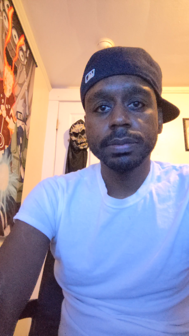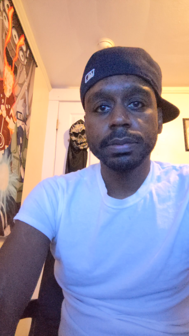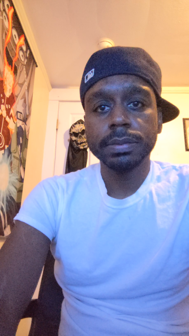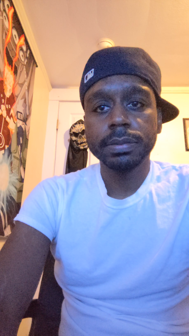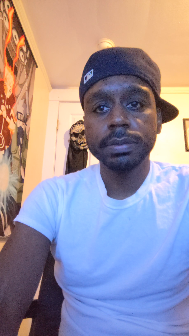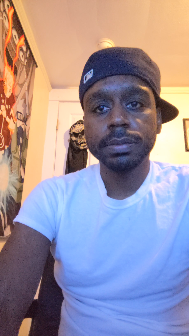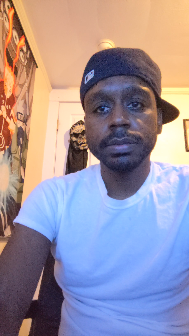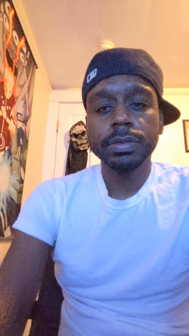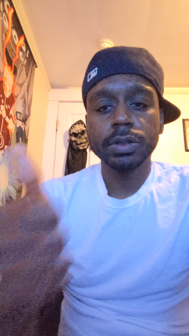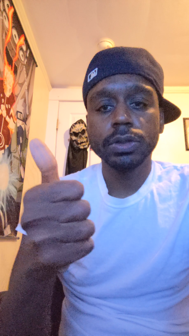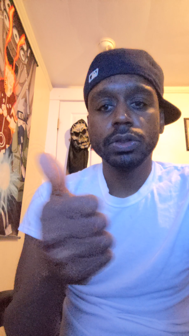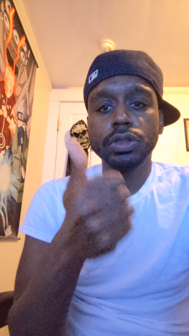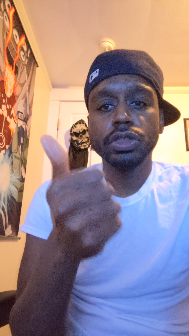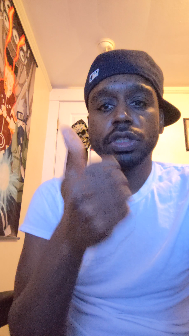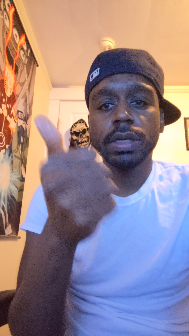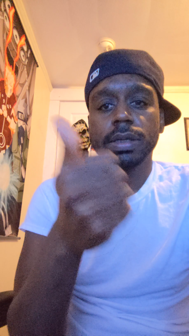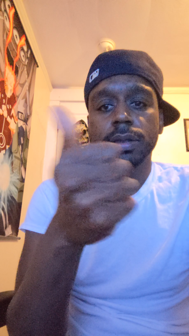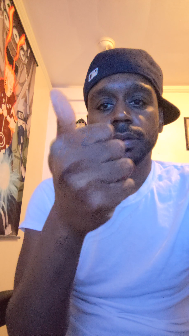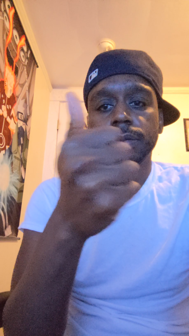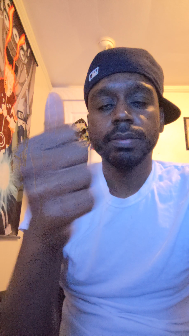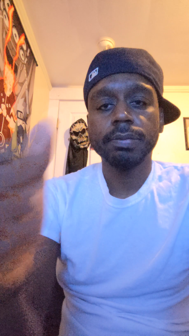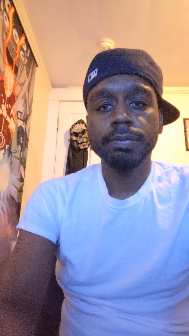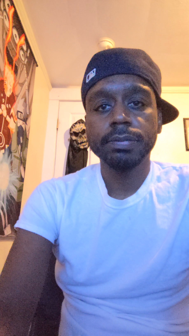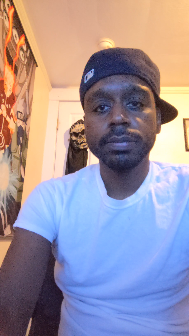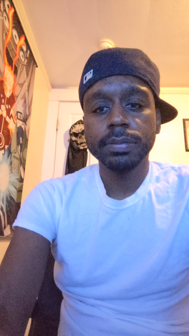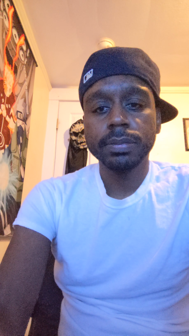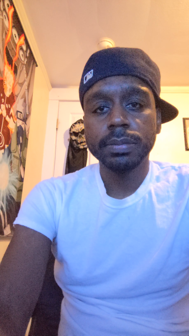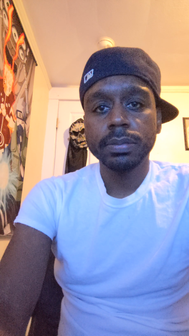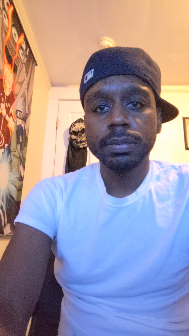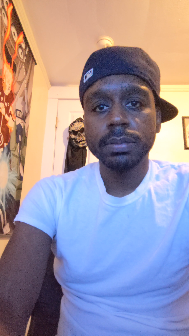chase